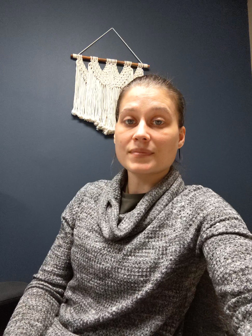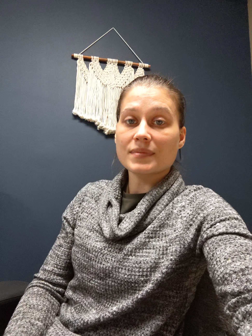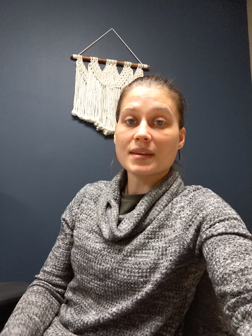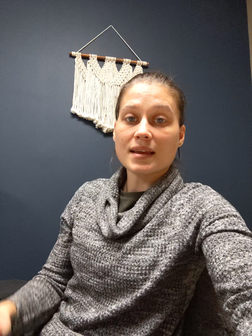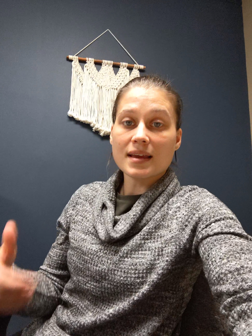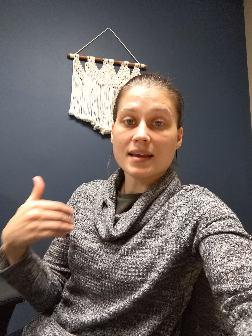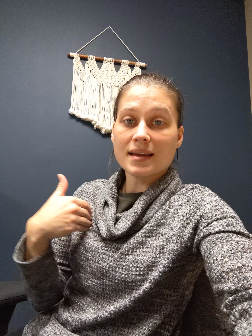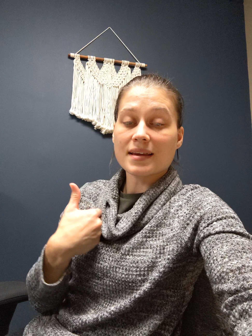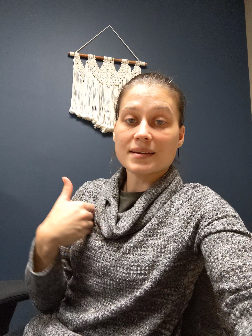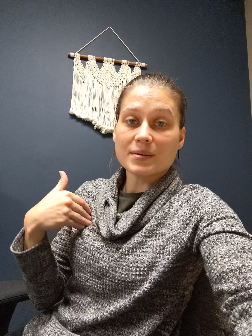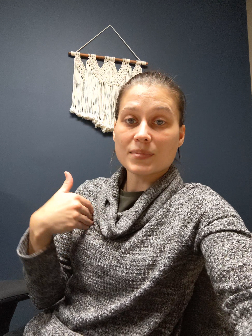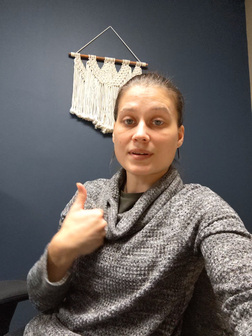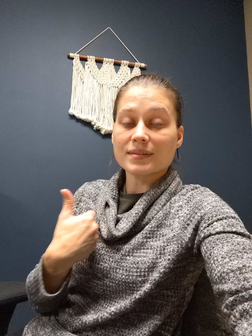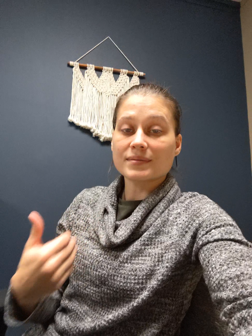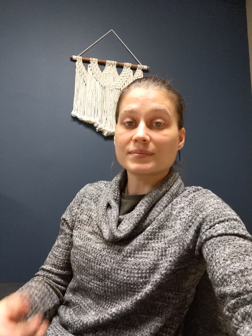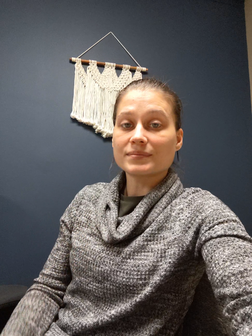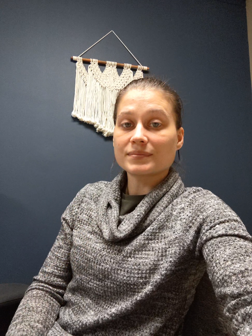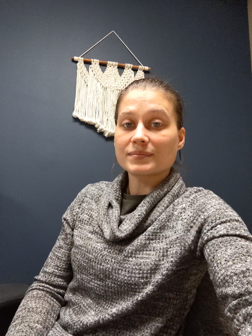animal